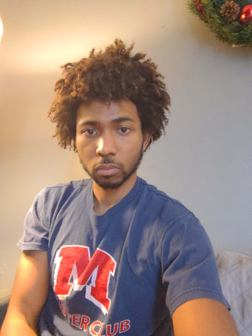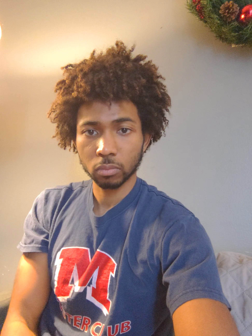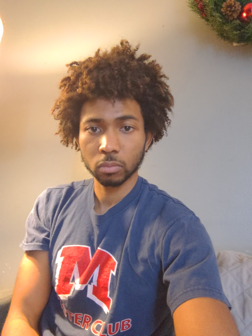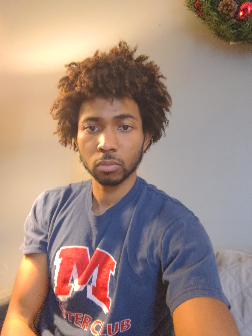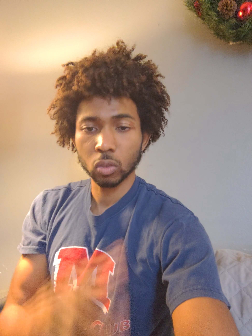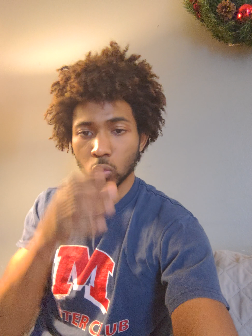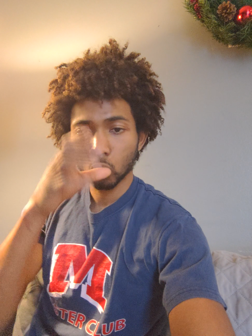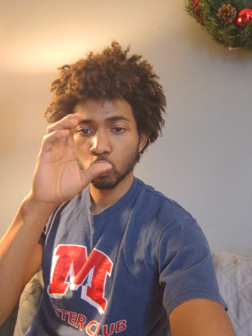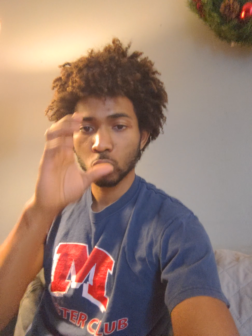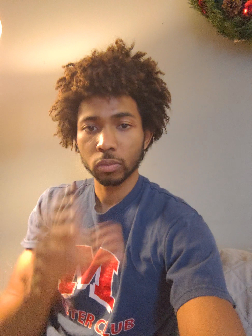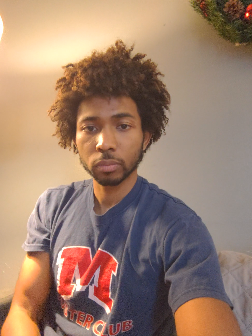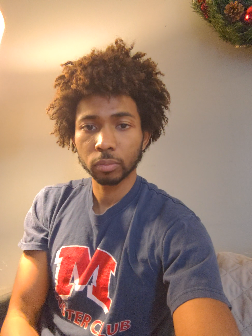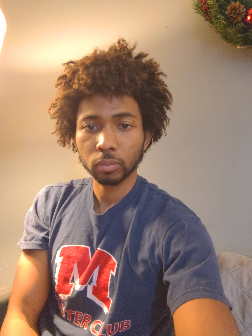drink